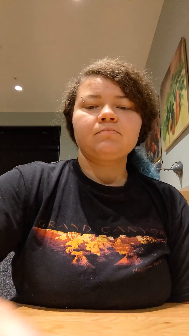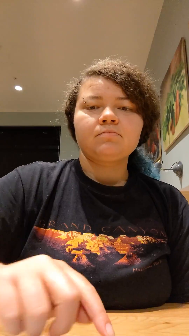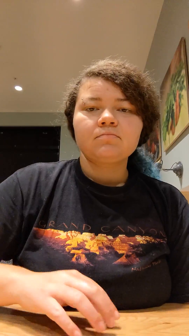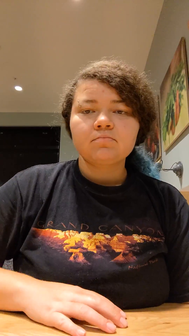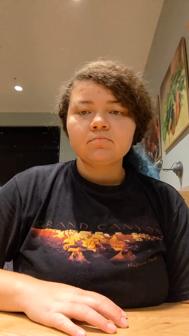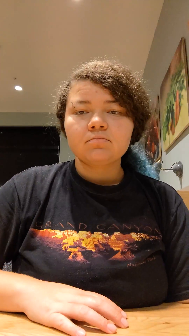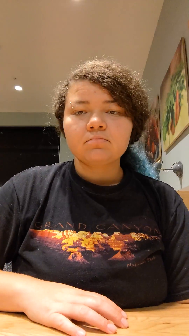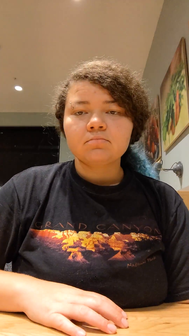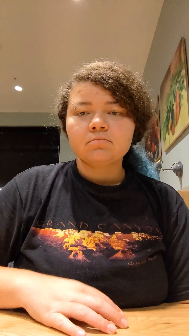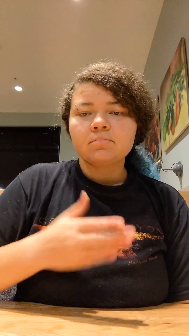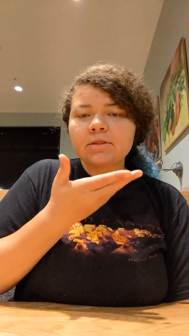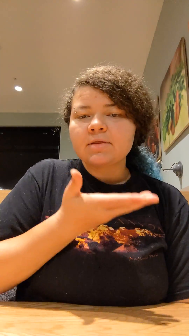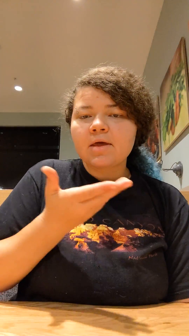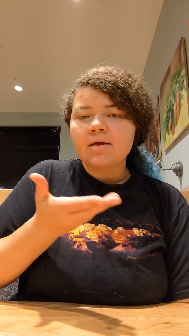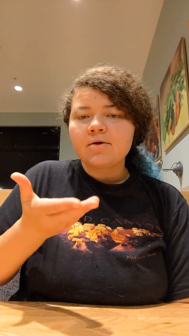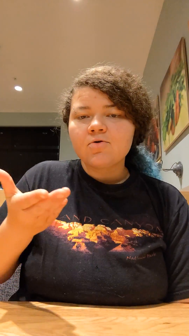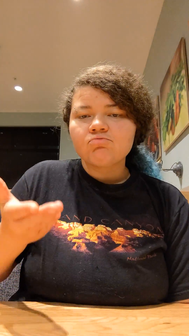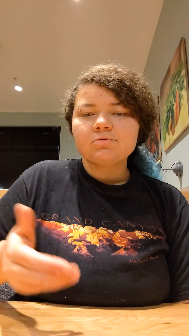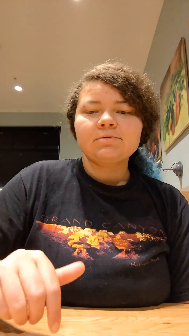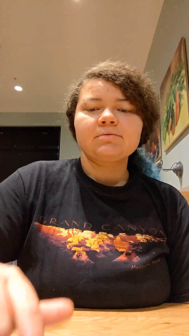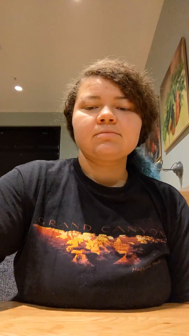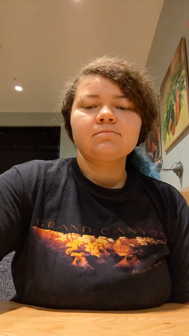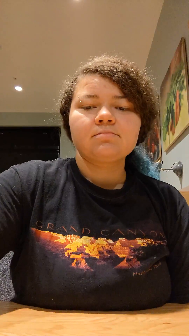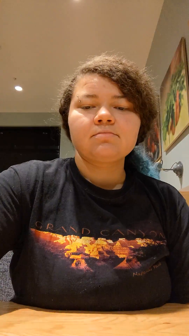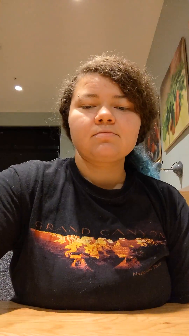carry